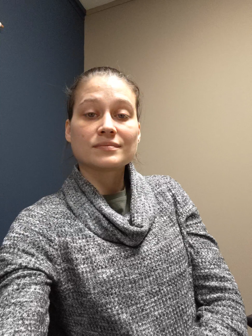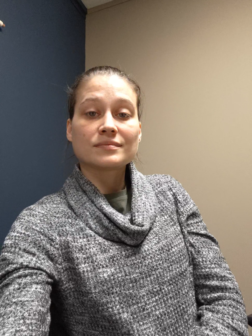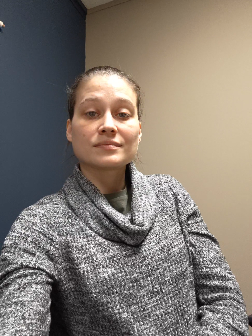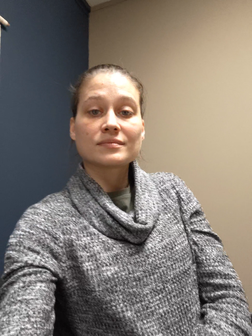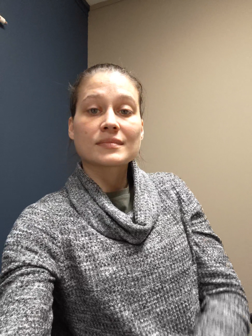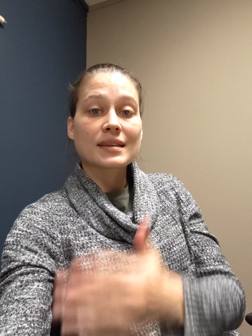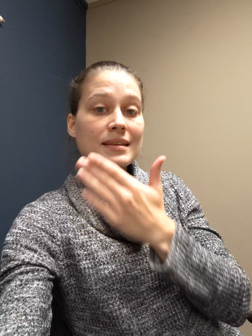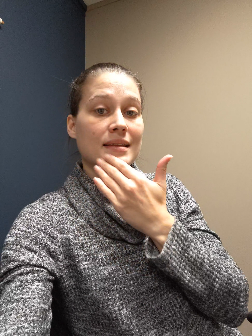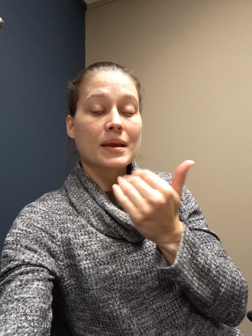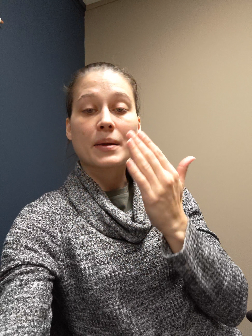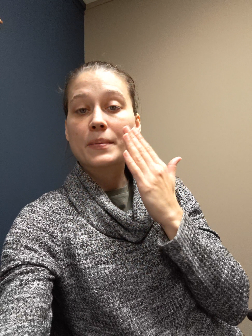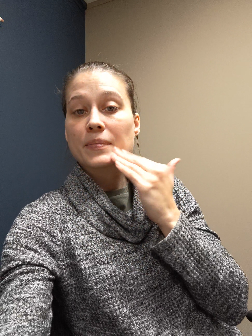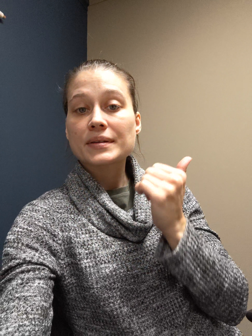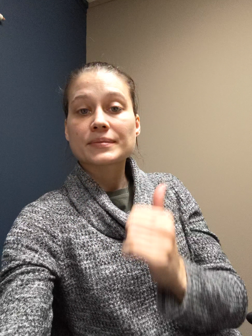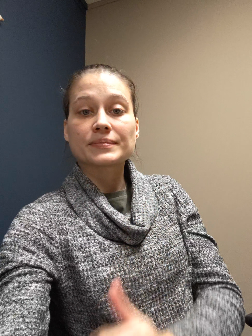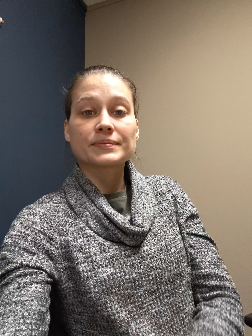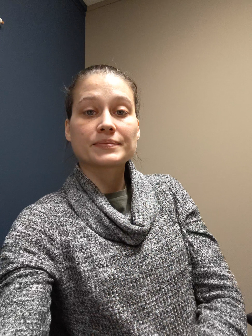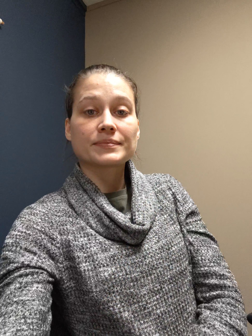napkin